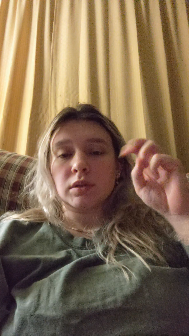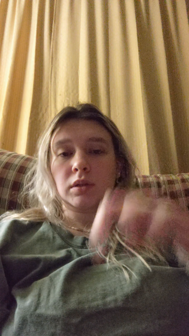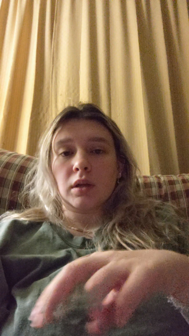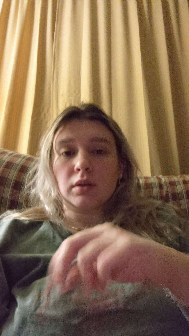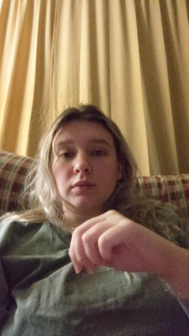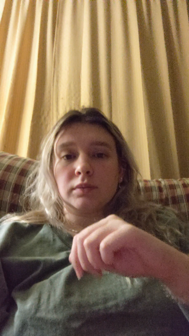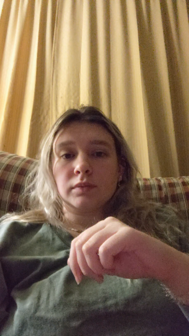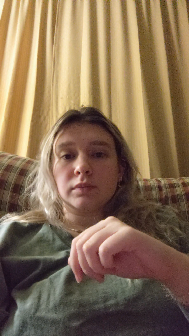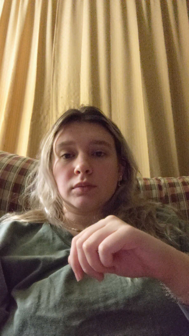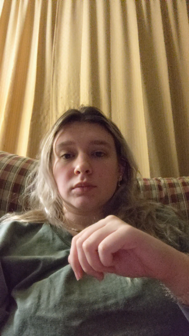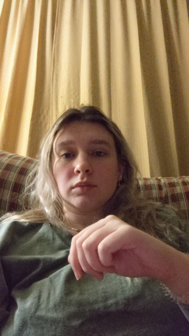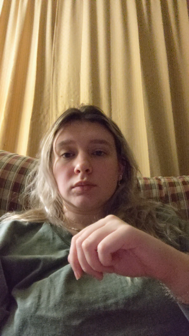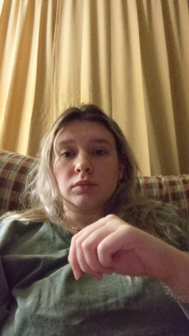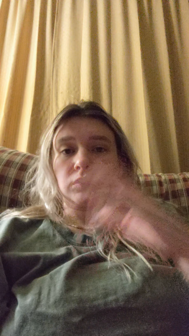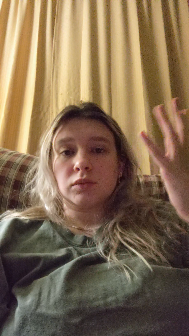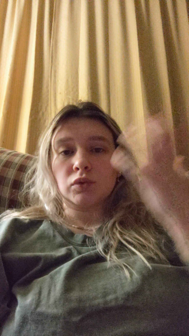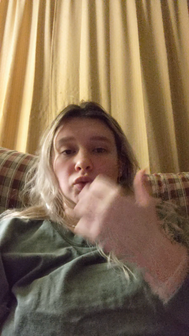dark